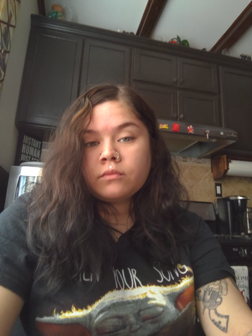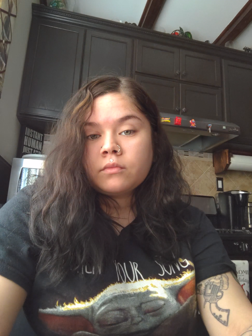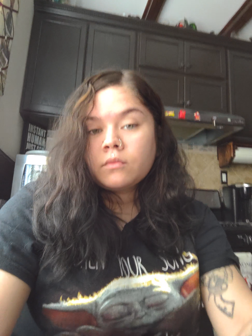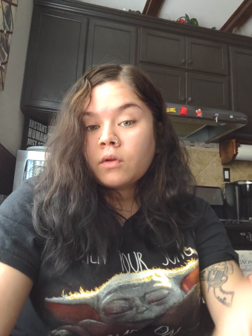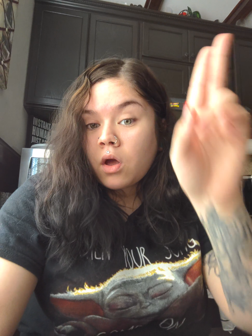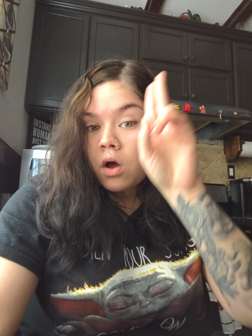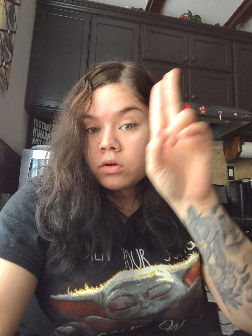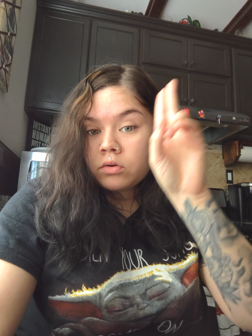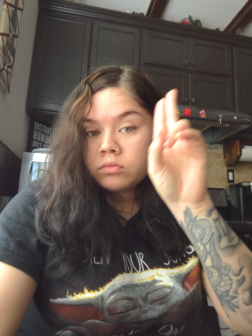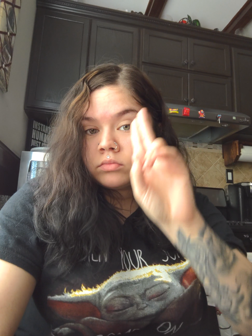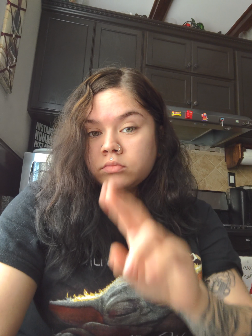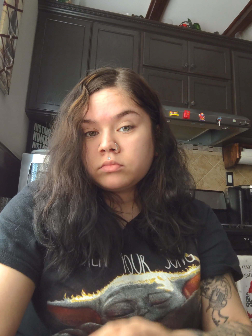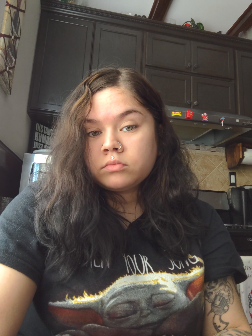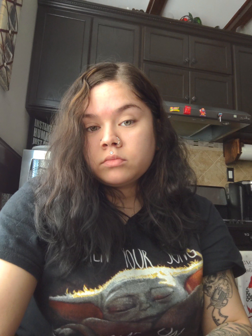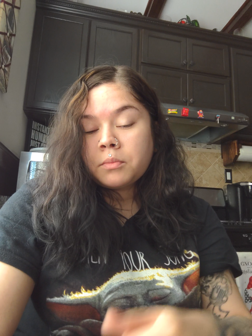uncle